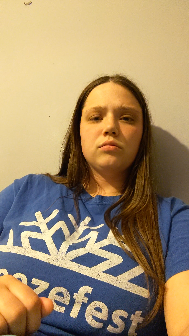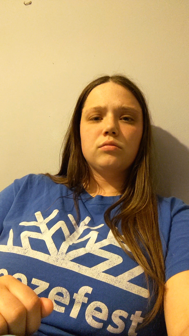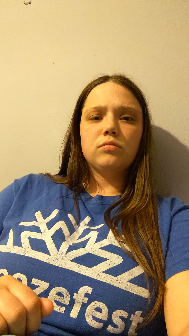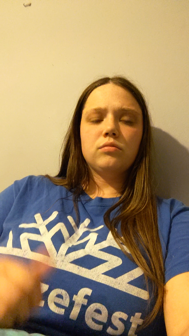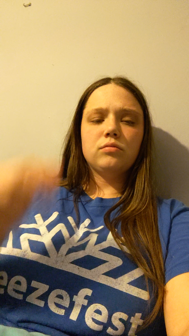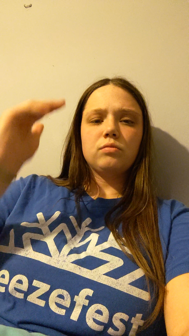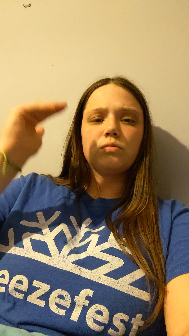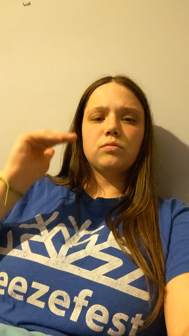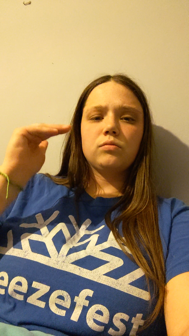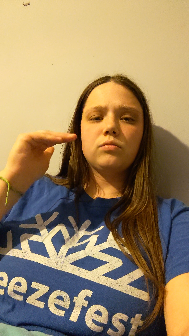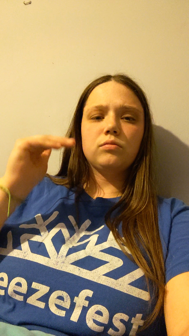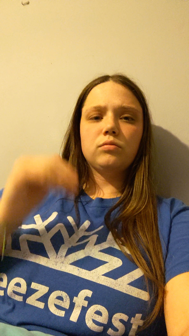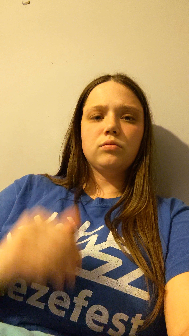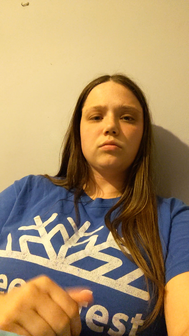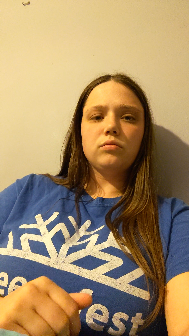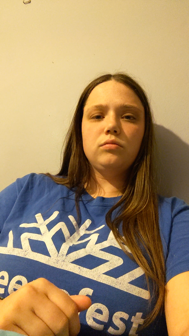short